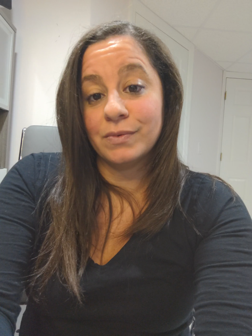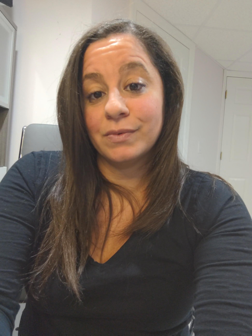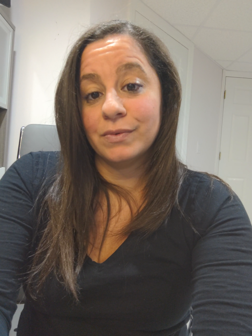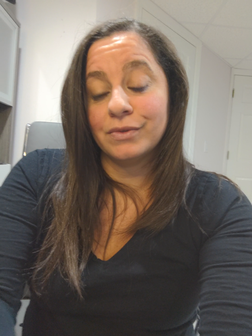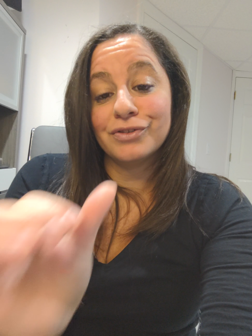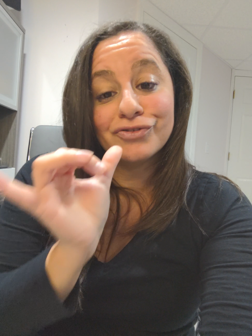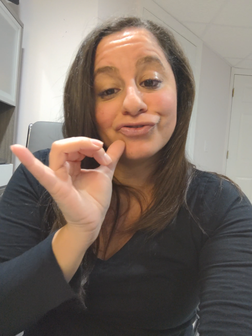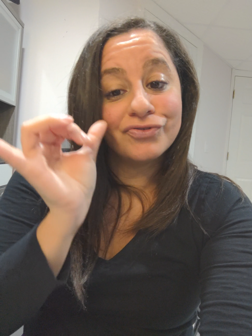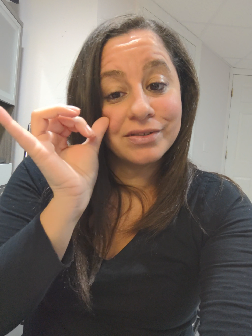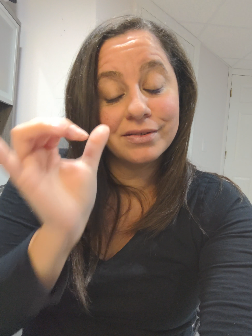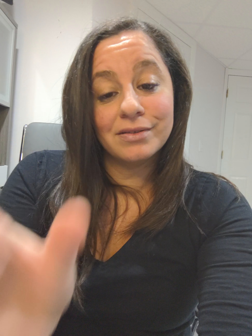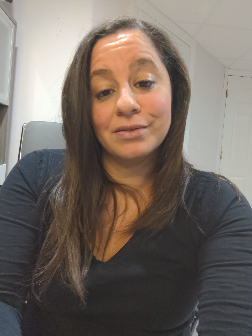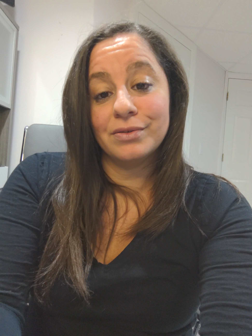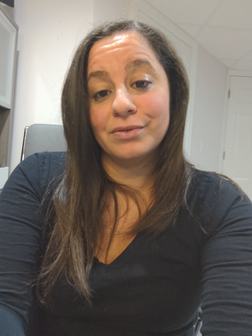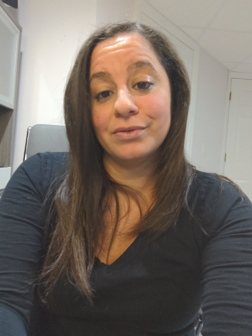yesterday